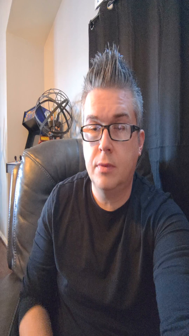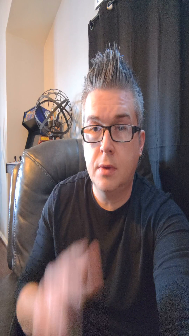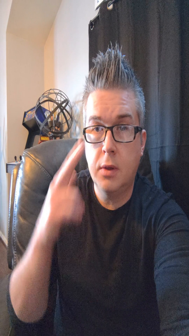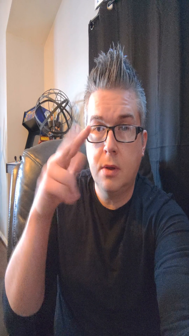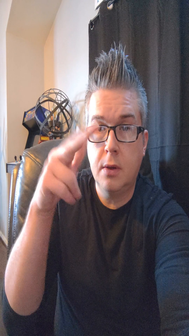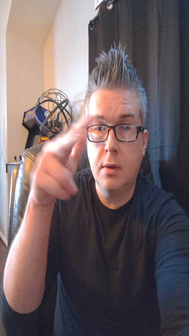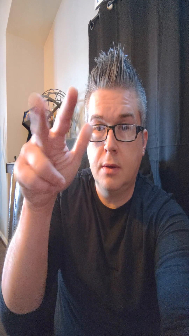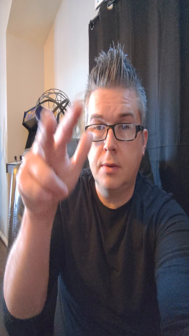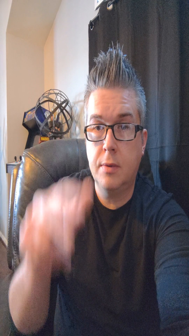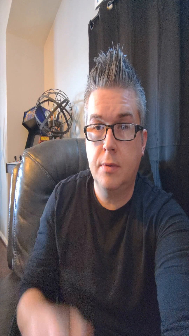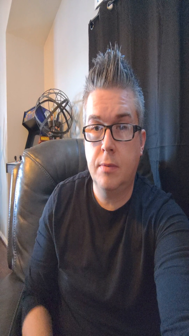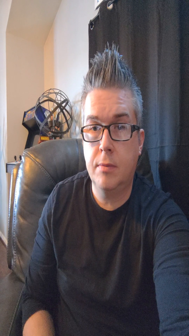helicopter